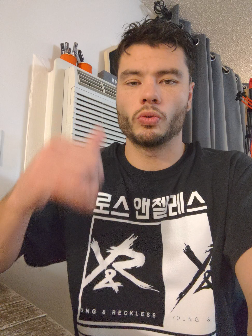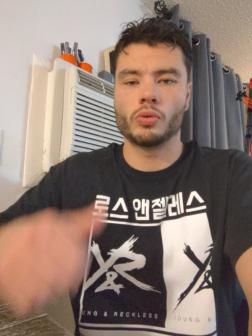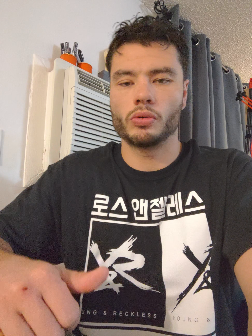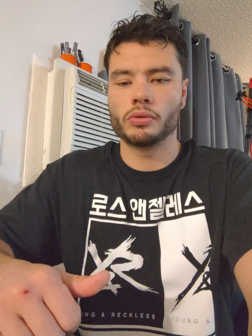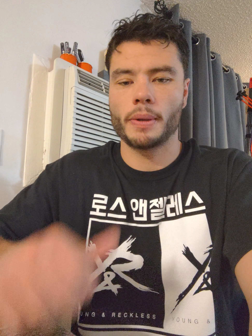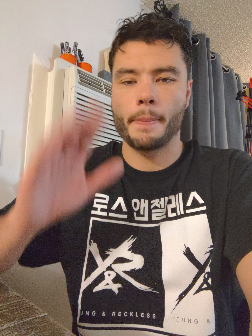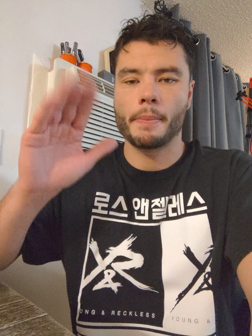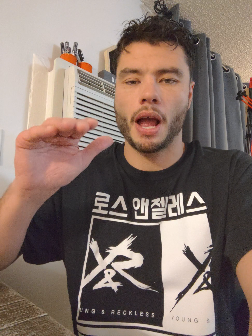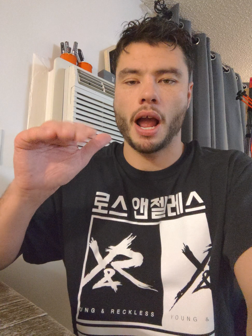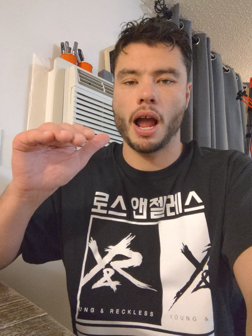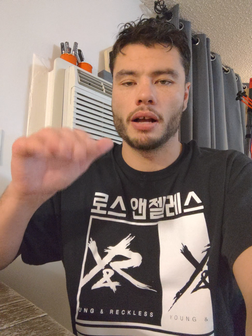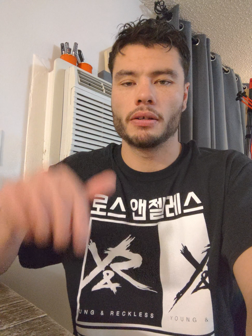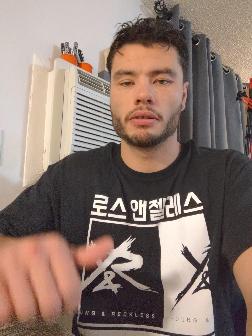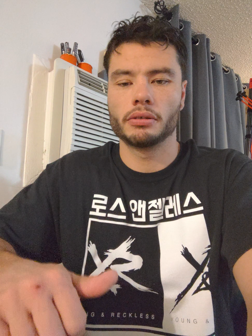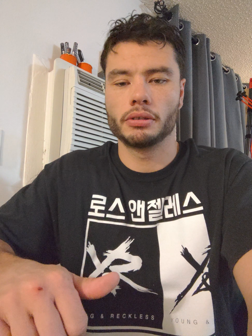bye